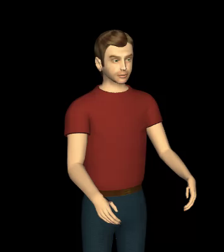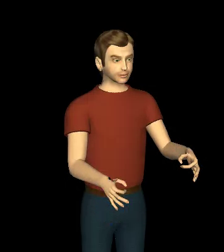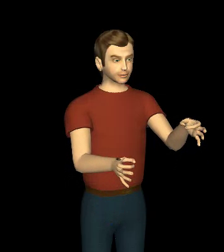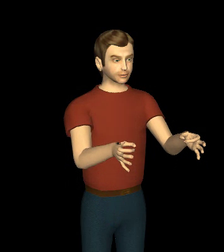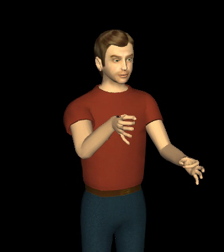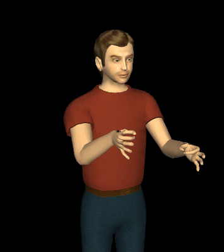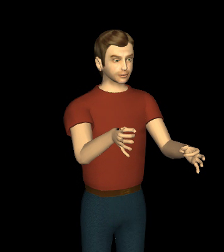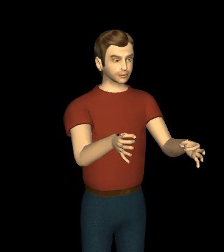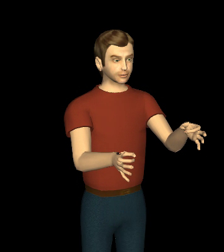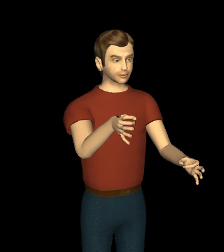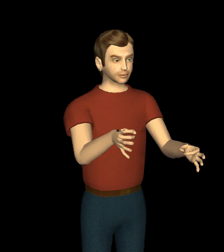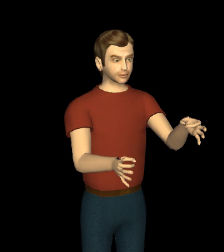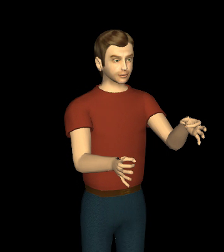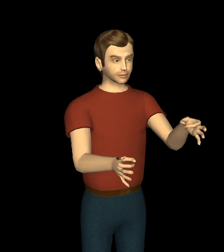قاض